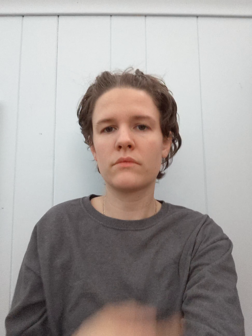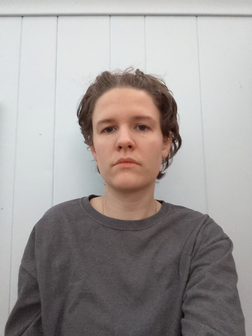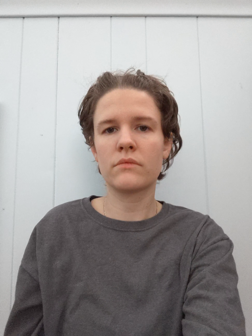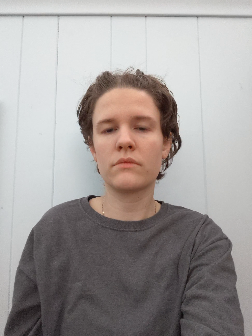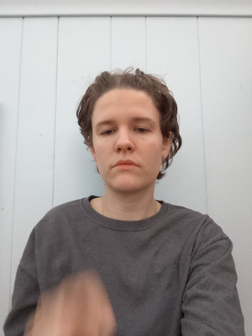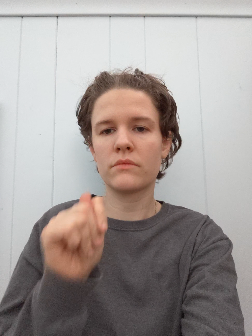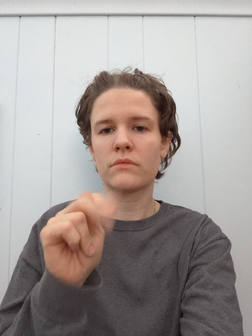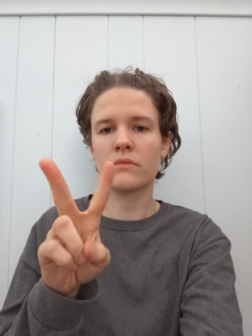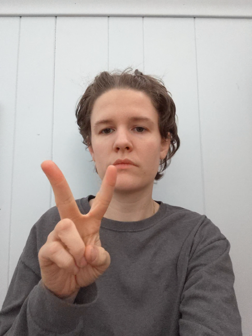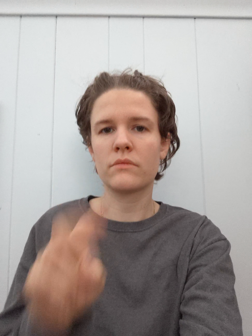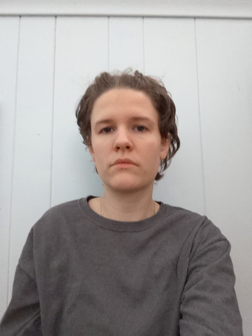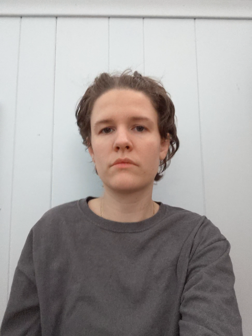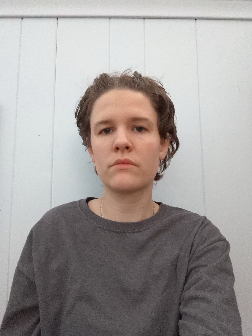TV